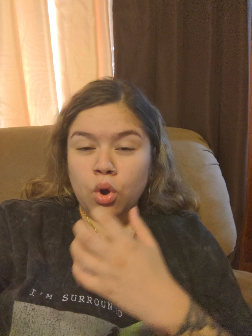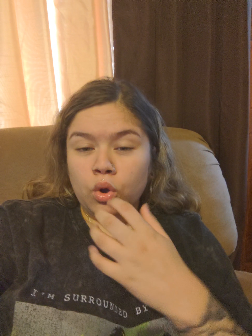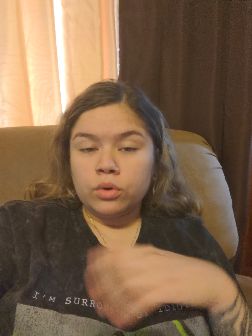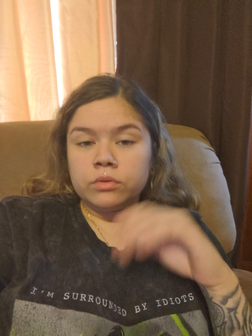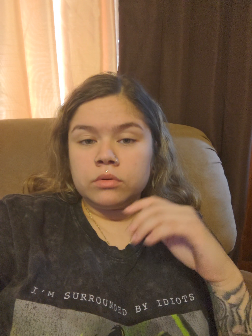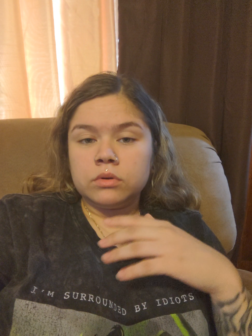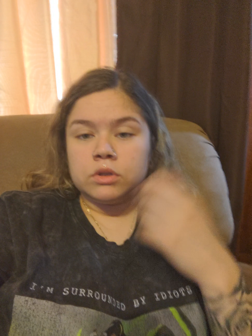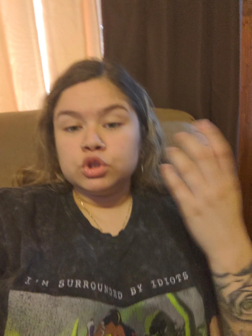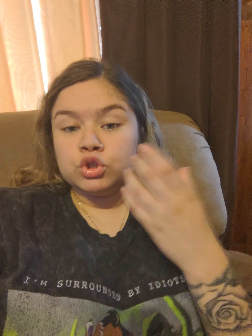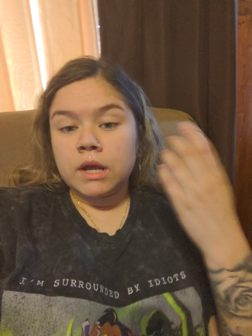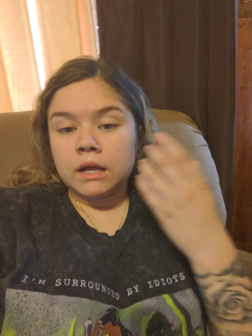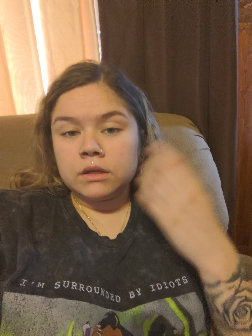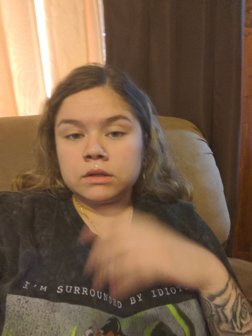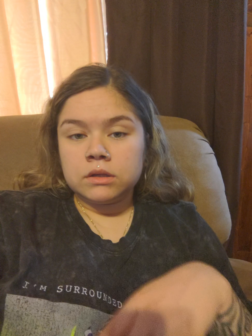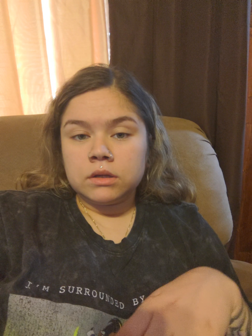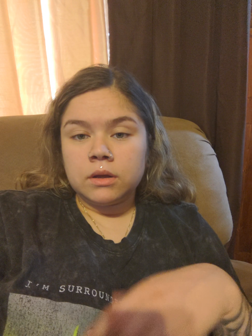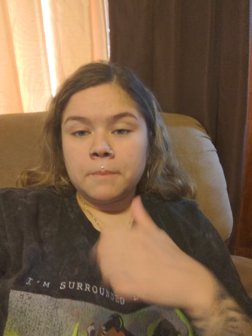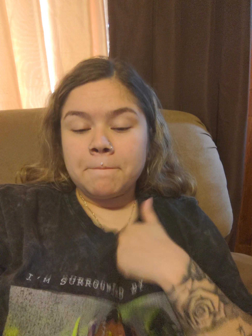shake